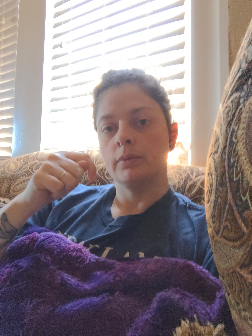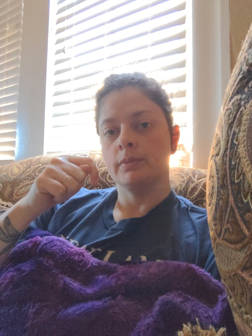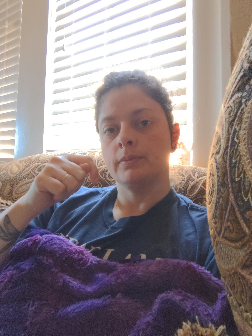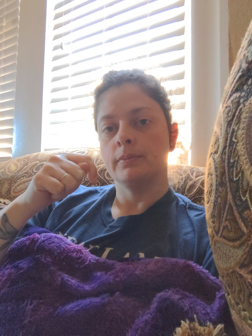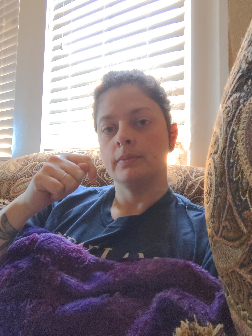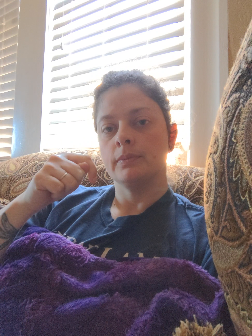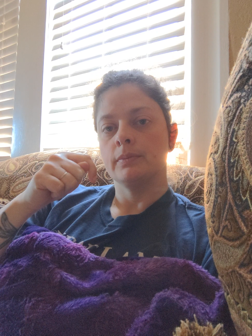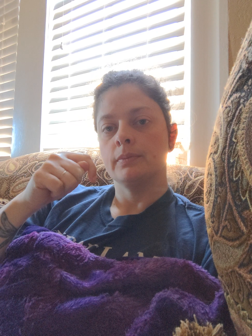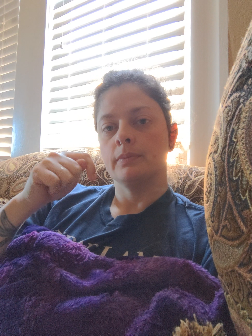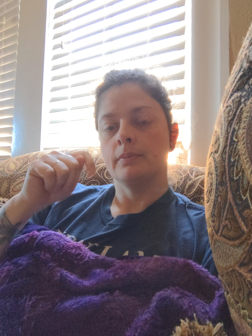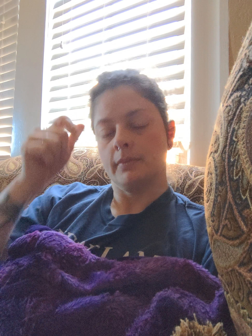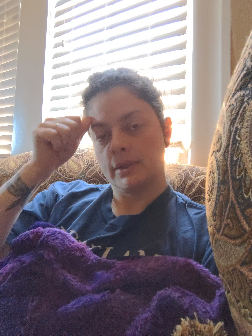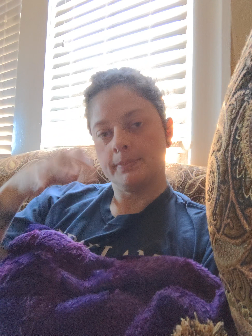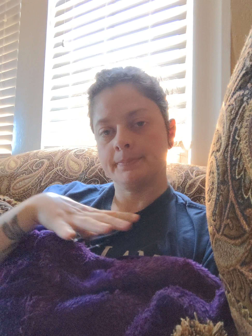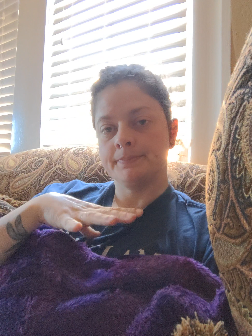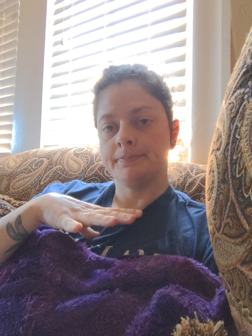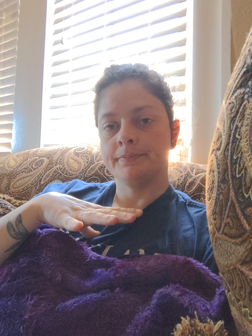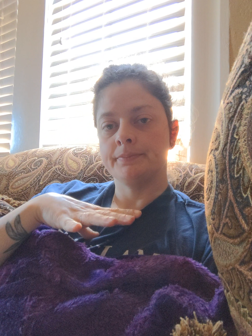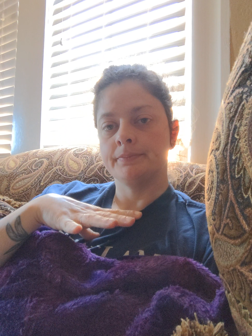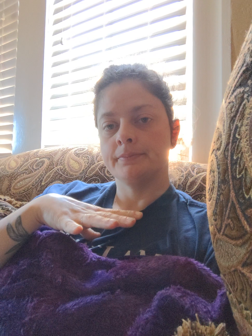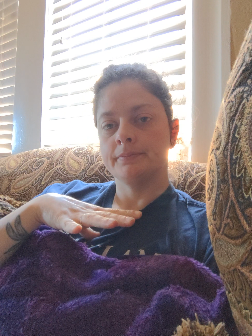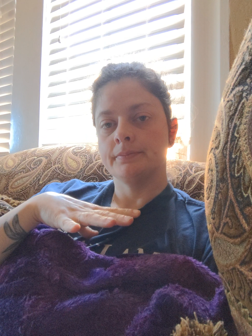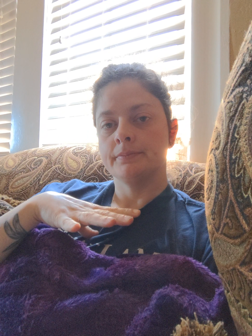man